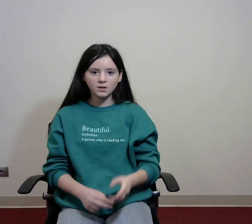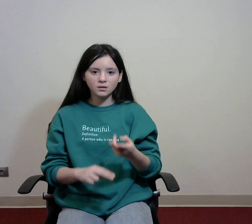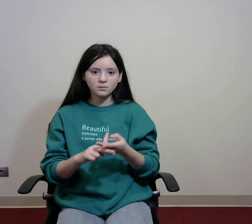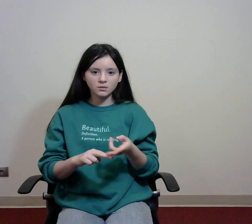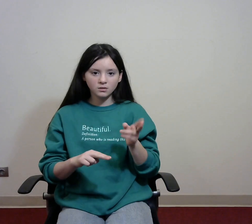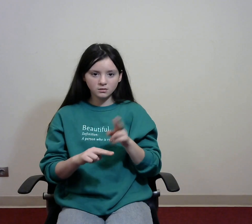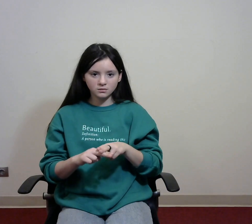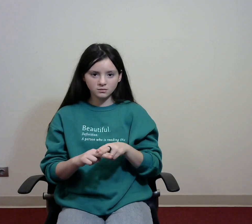bu